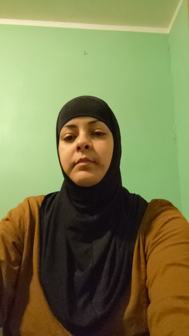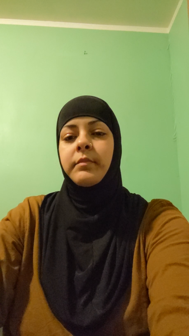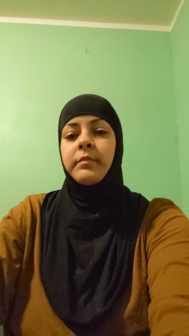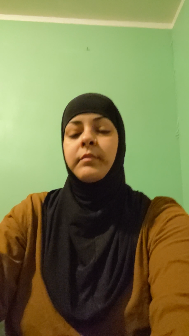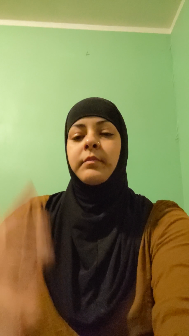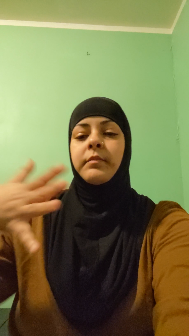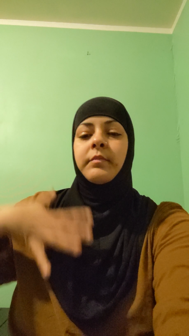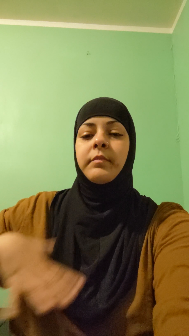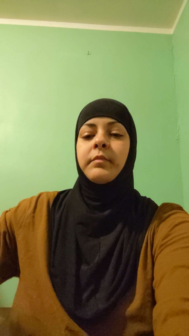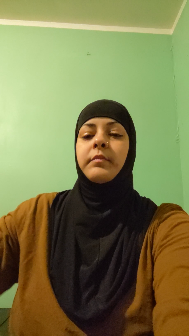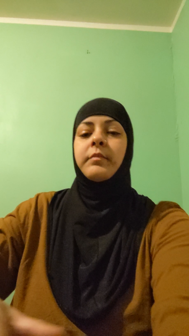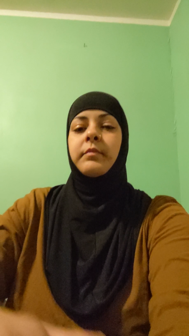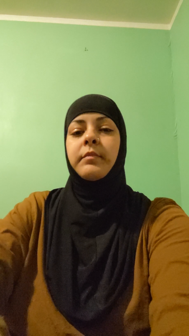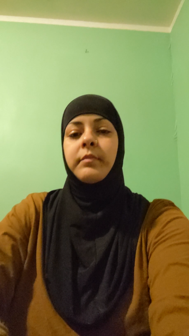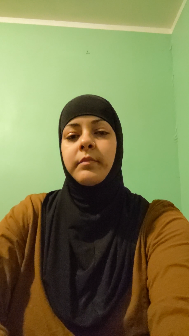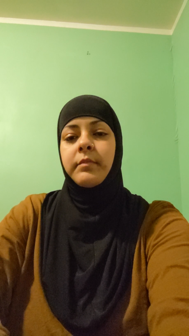dress